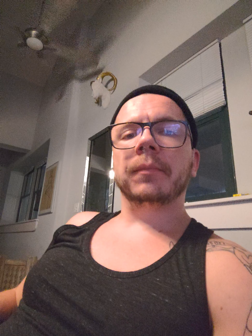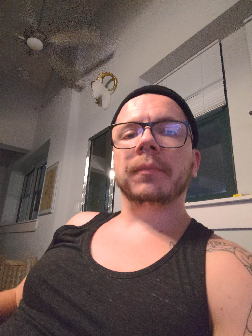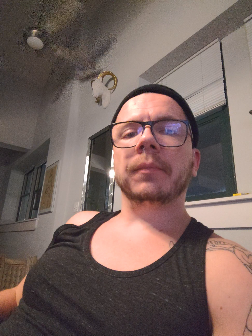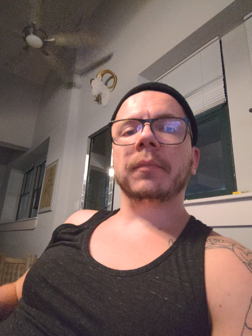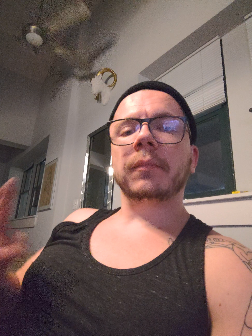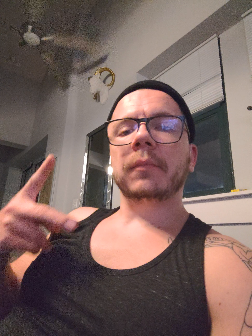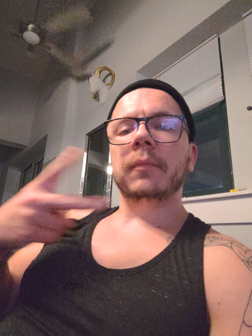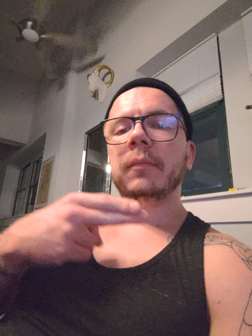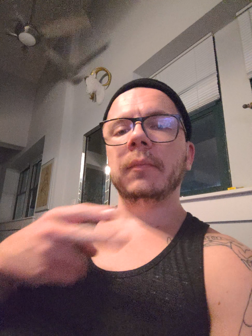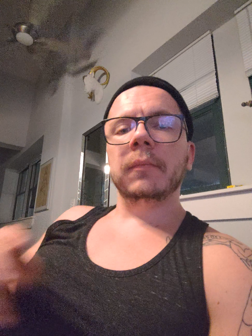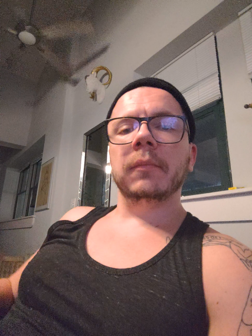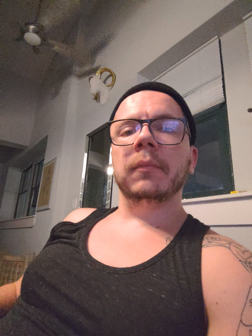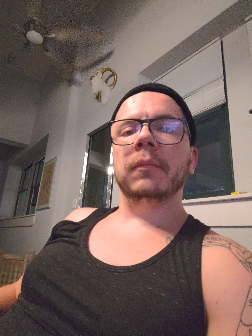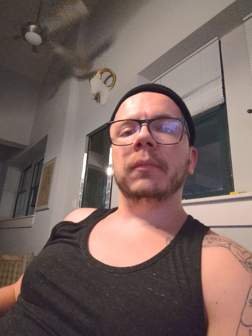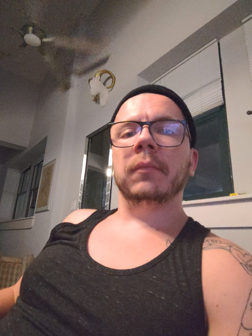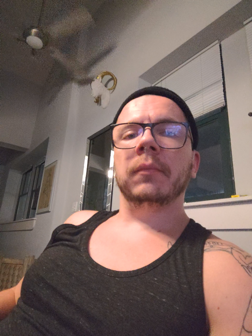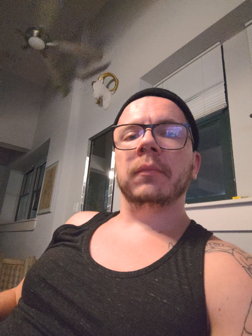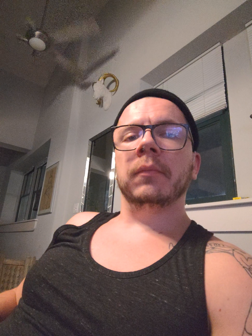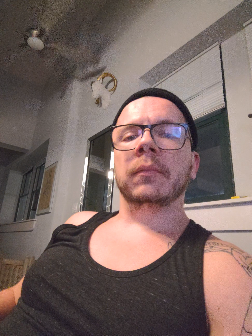cut